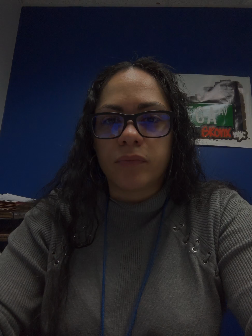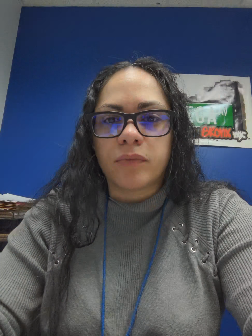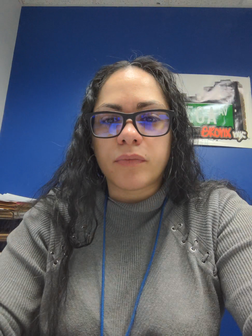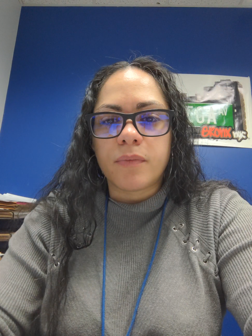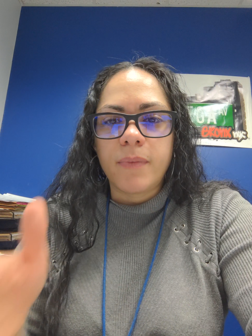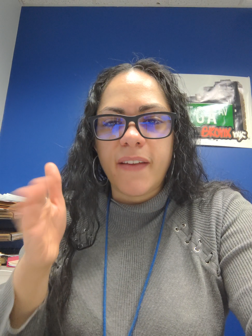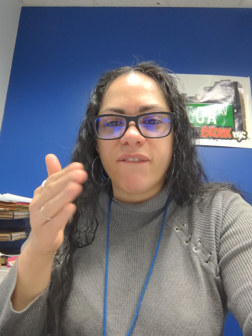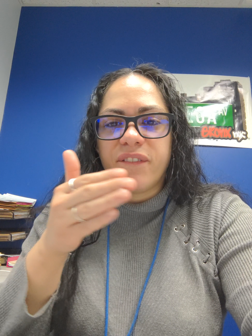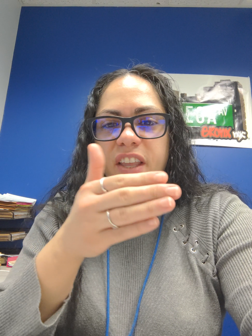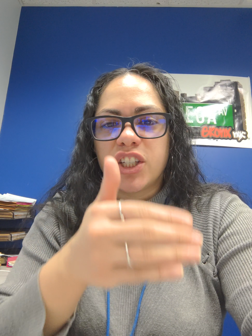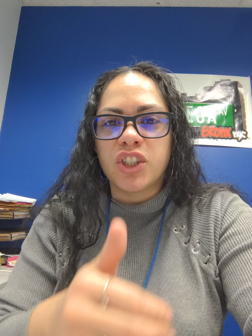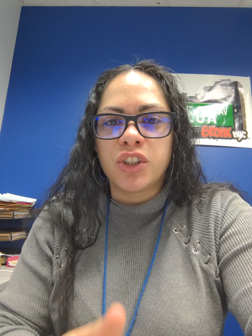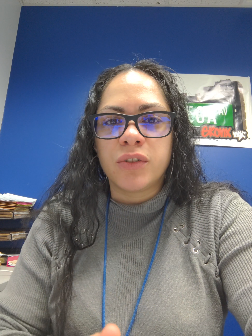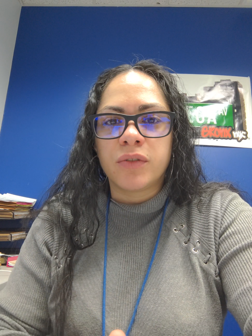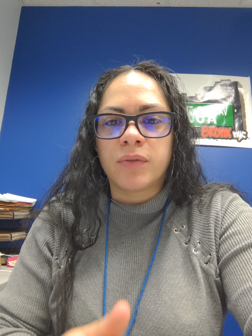fish